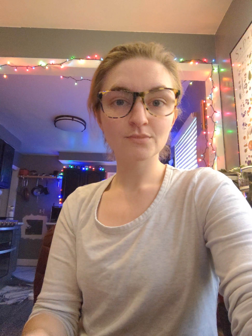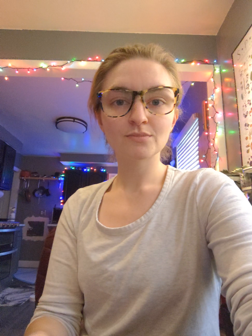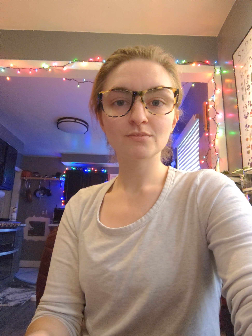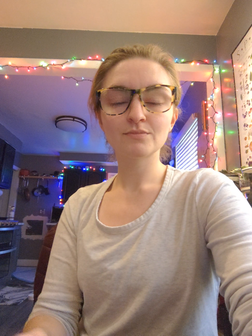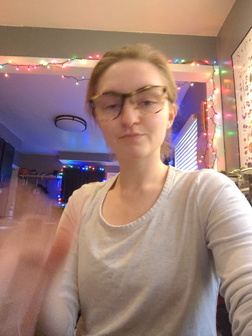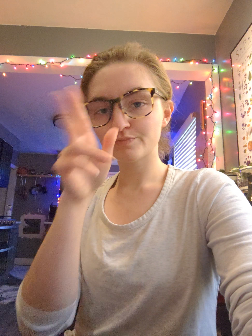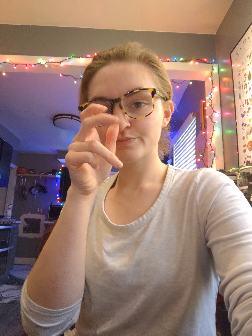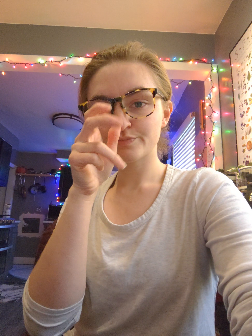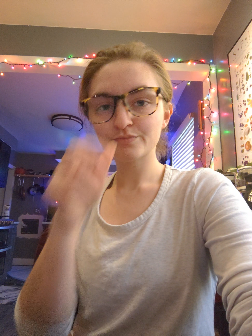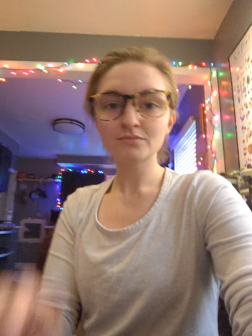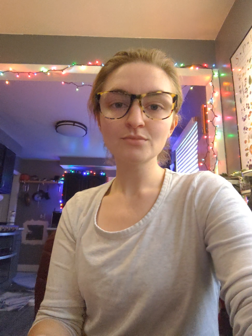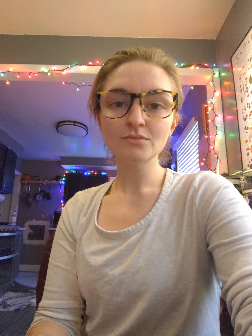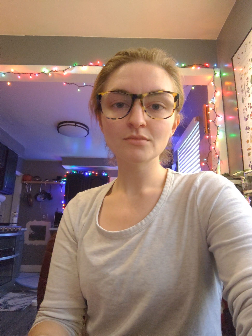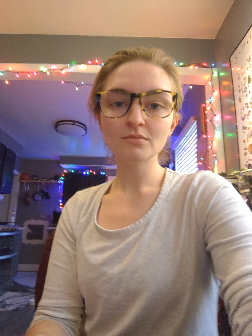bug